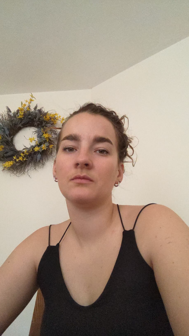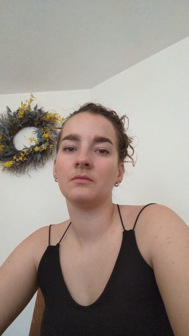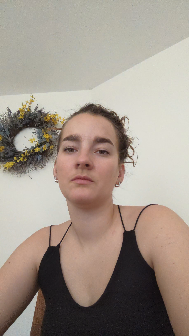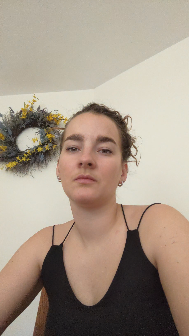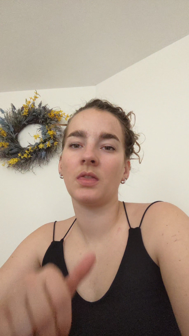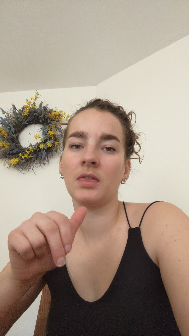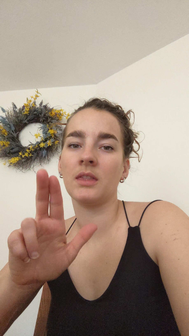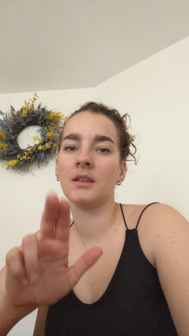lick